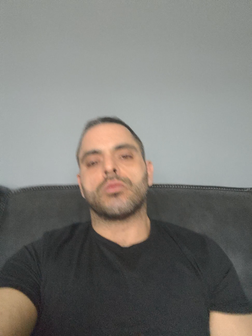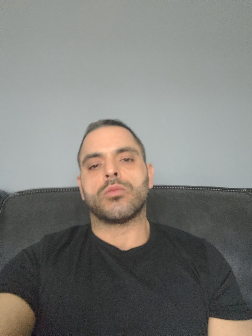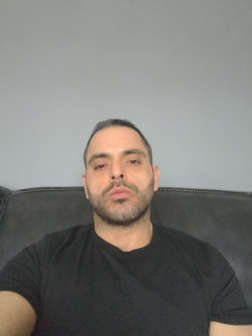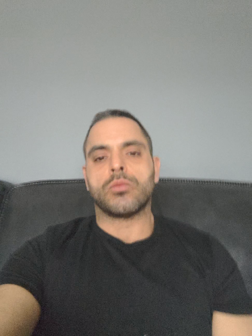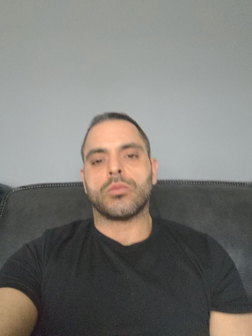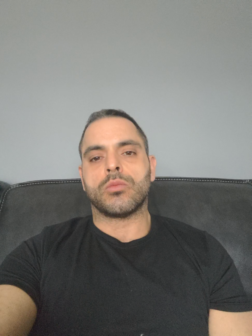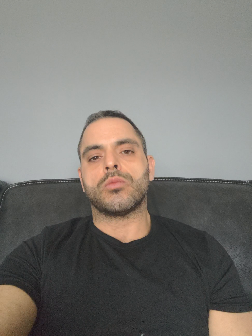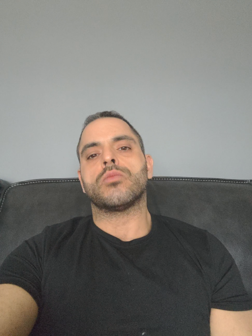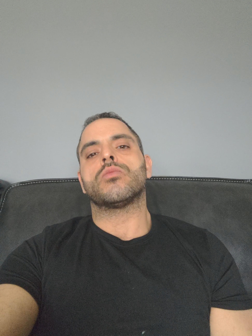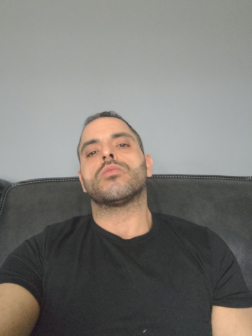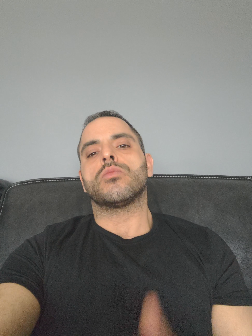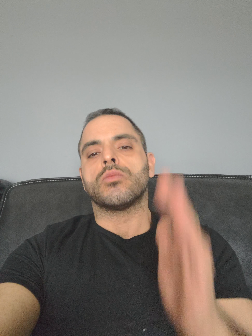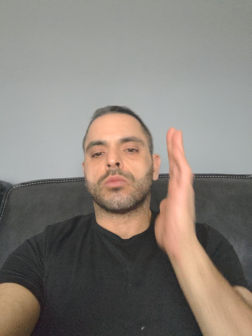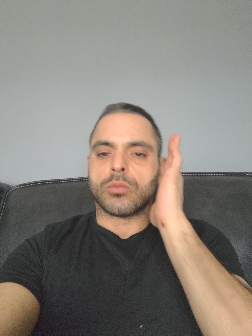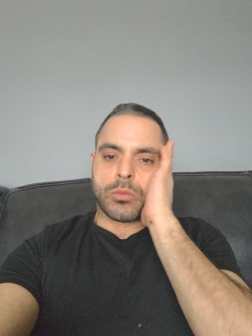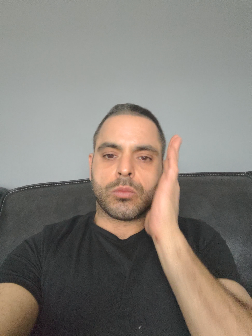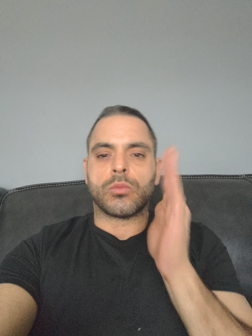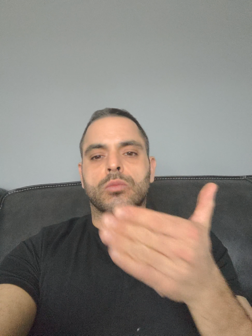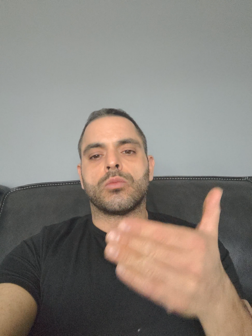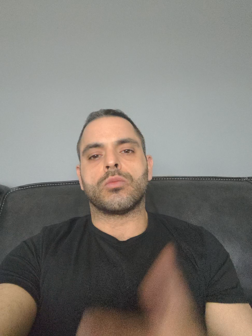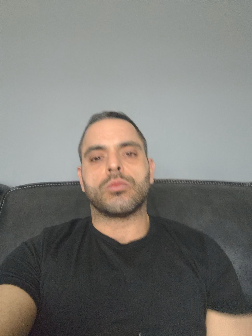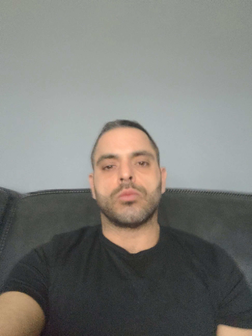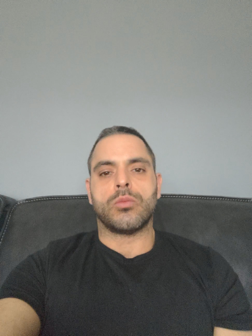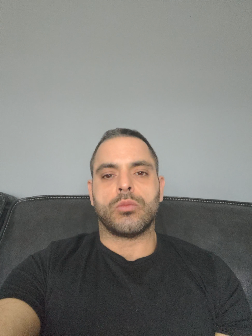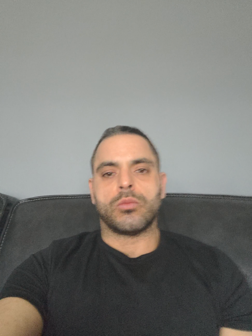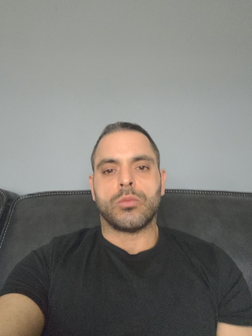bedroom